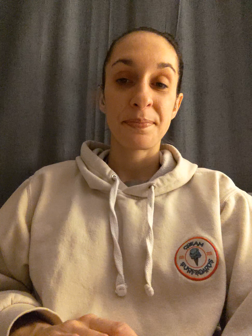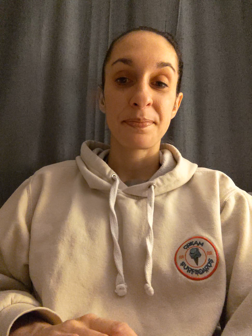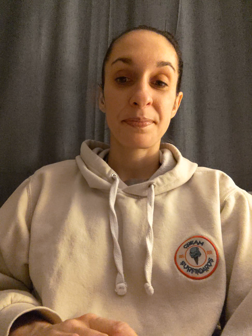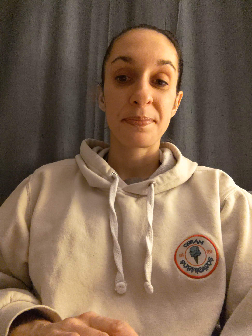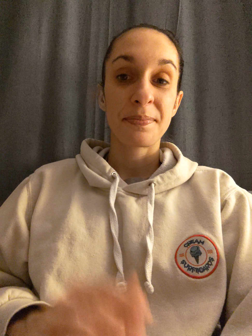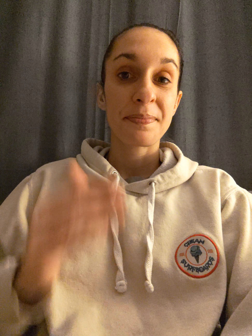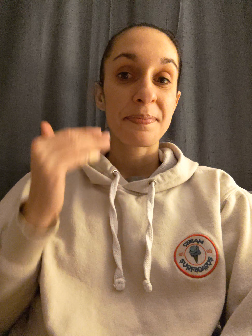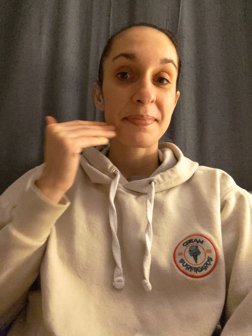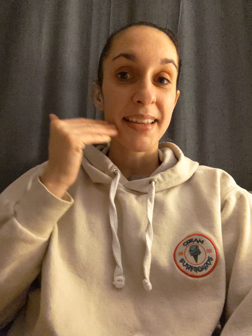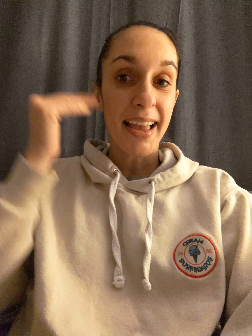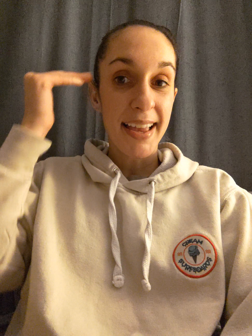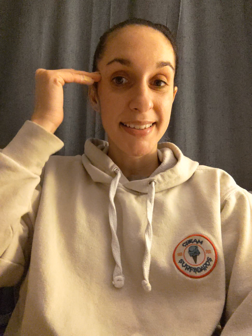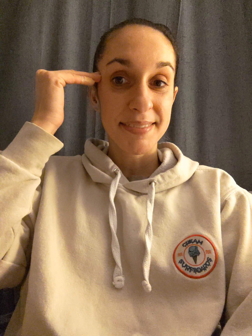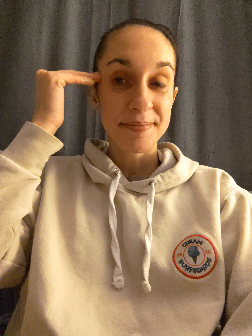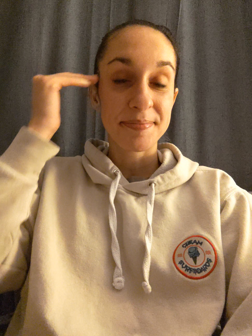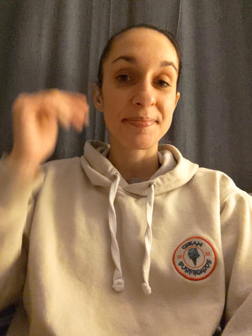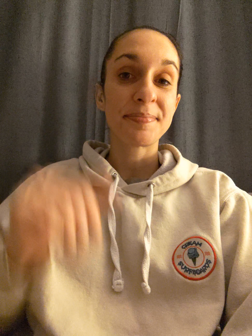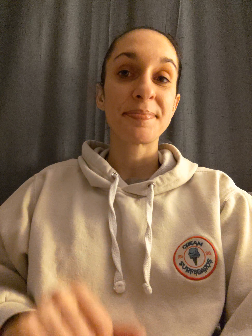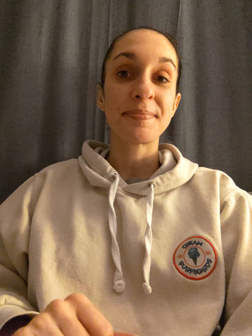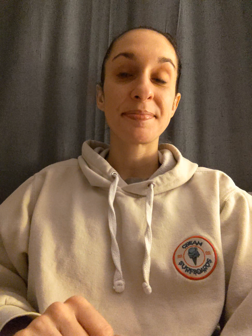head